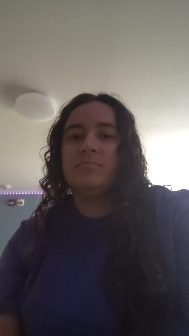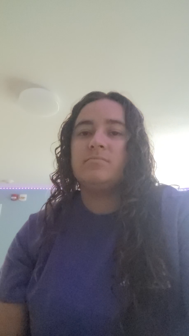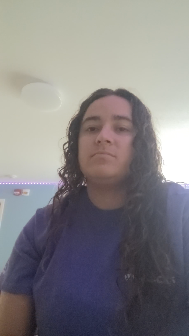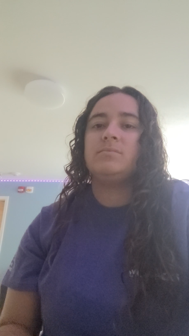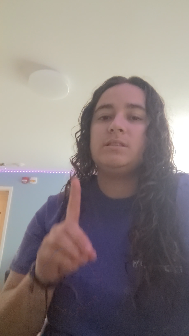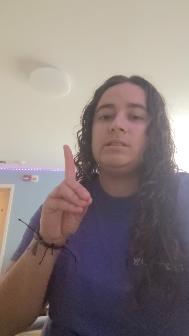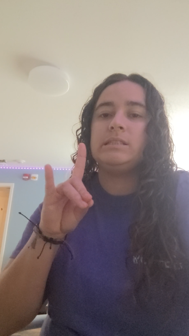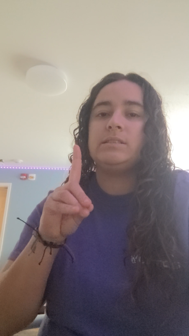did